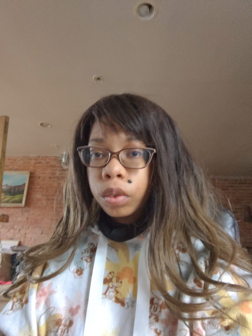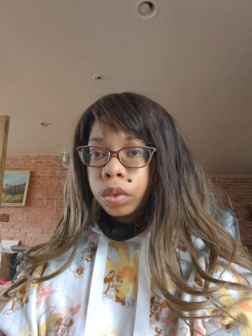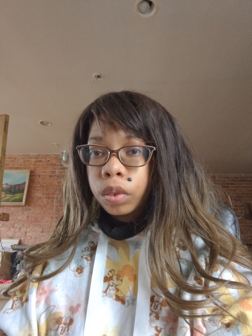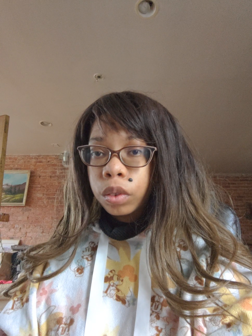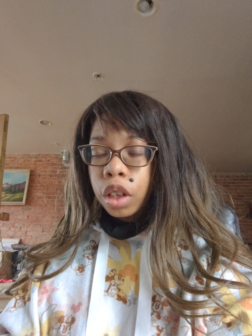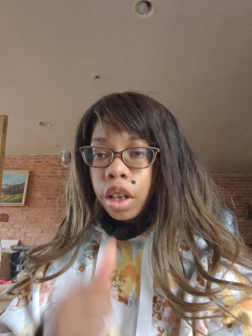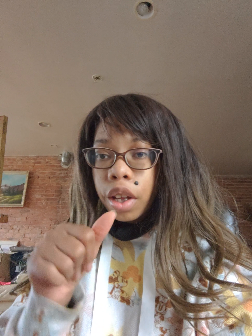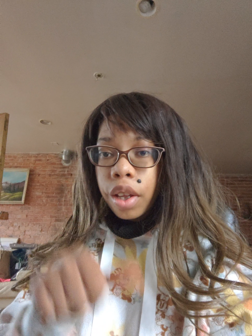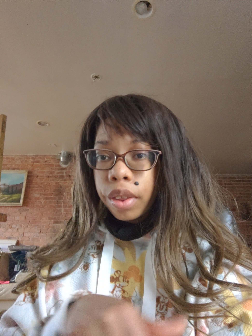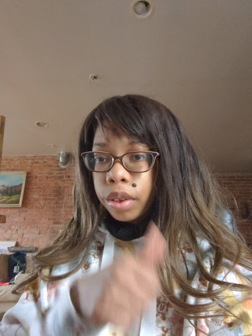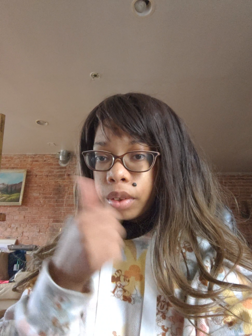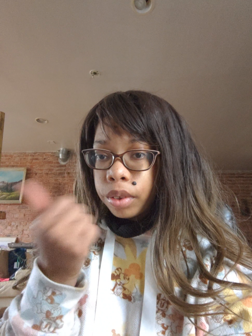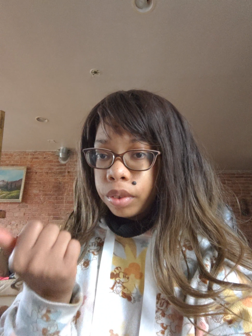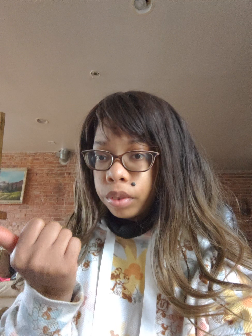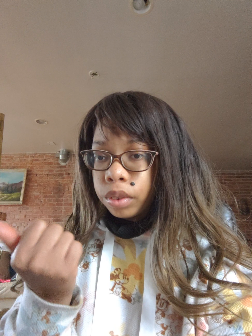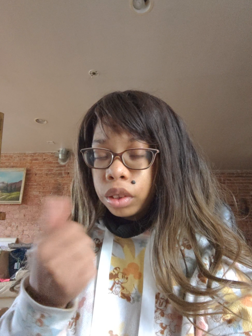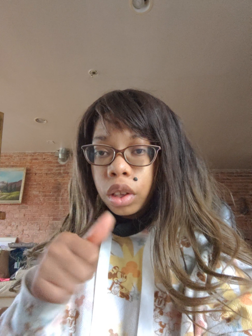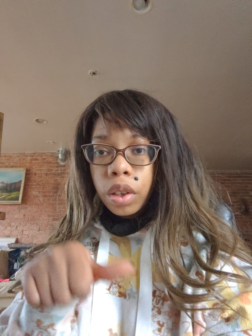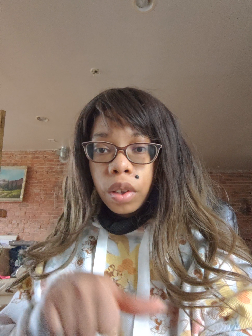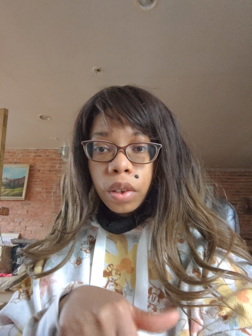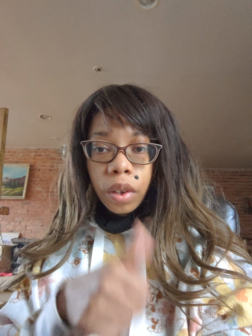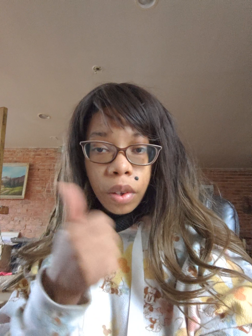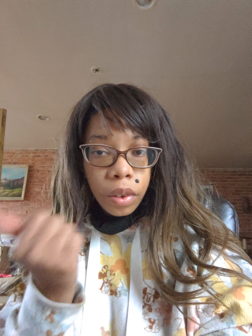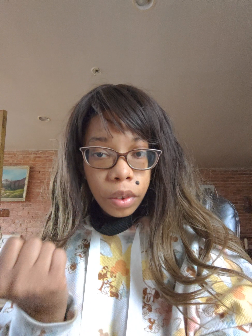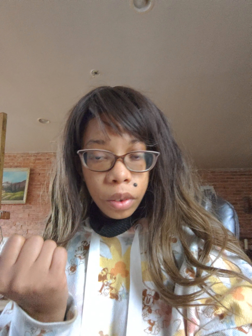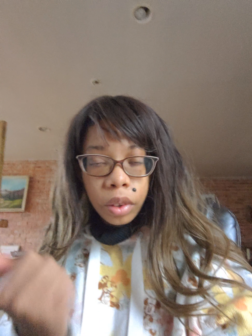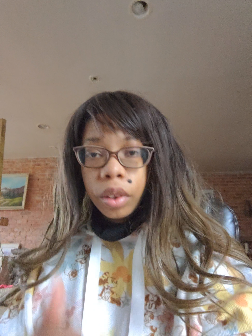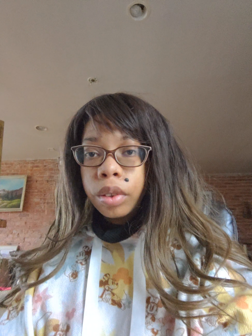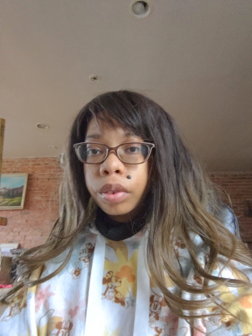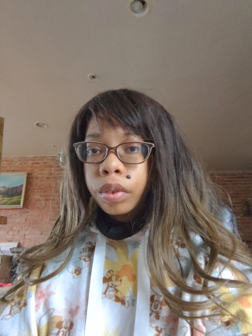another